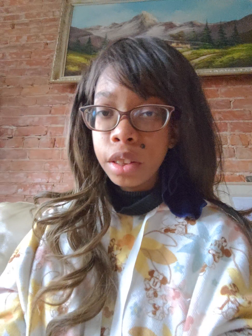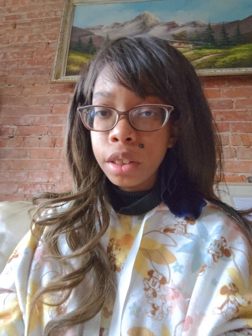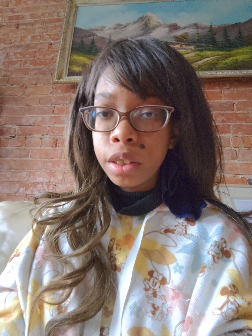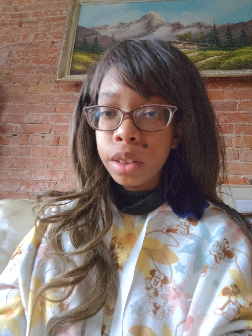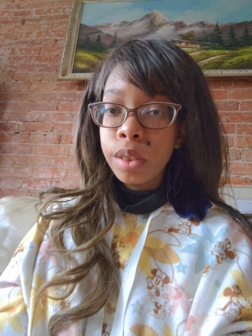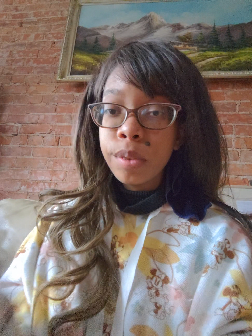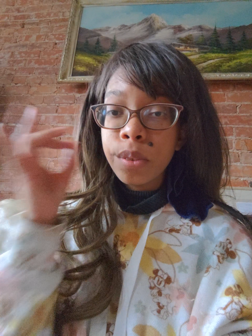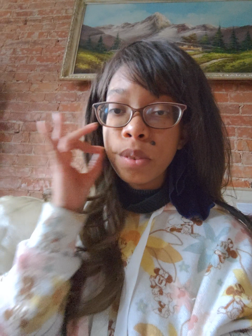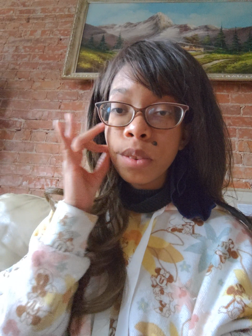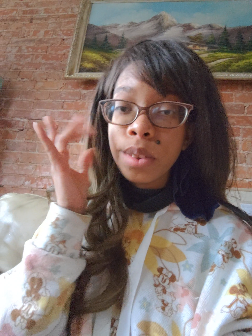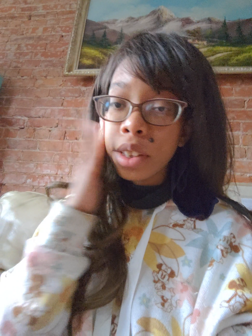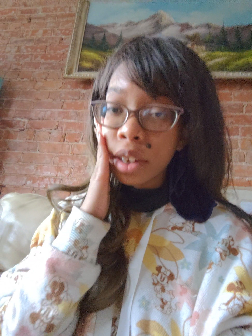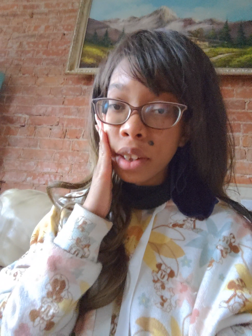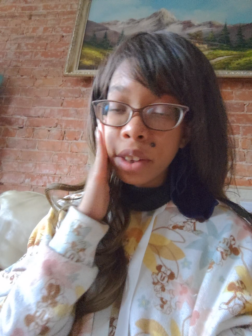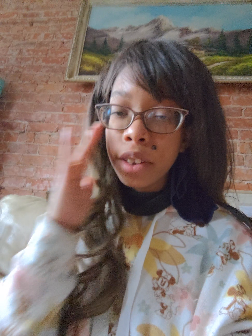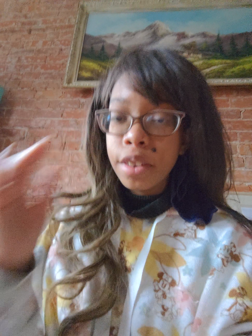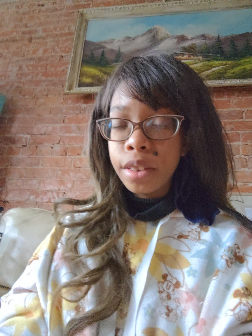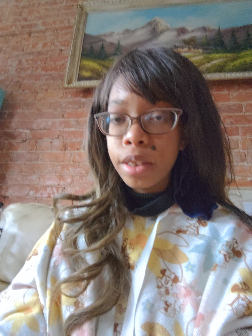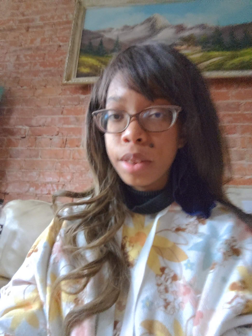bee